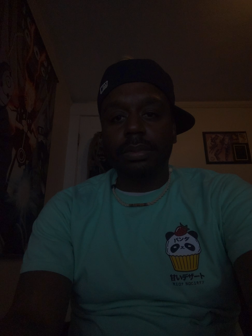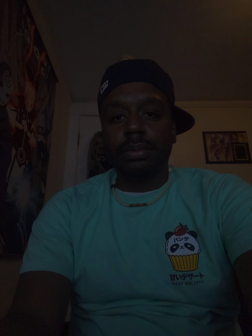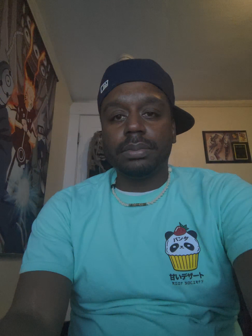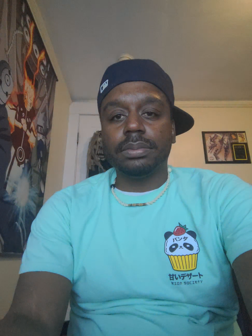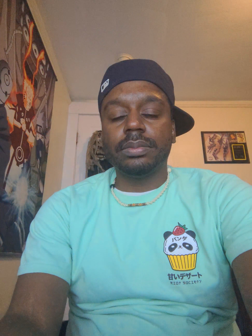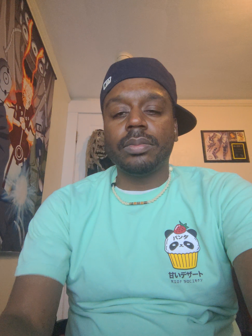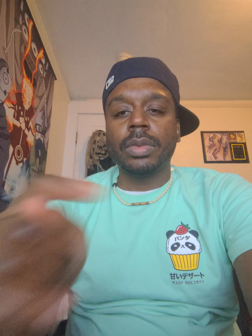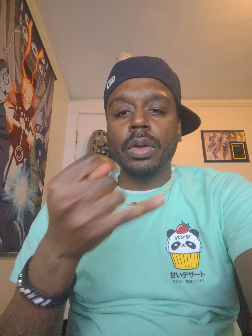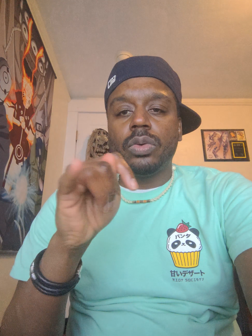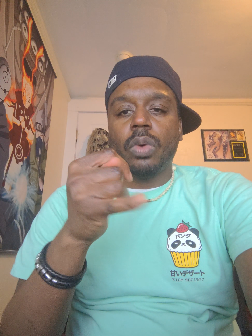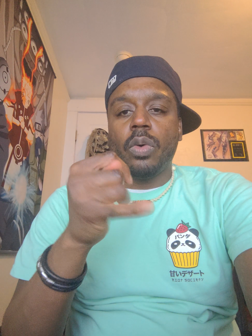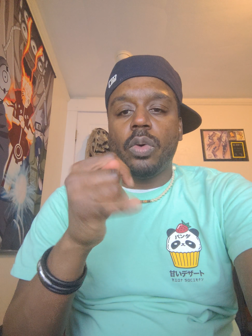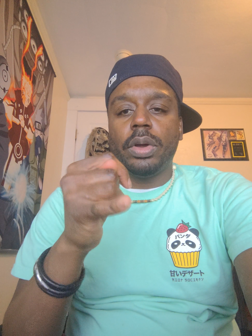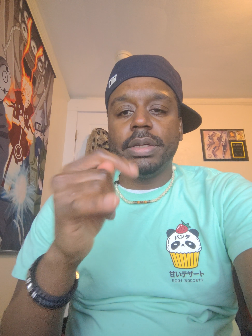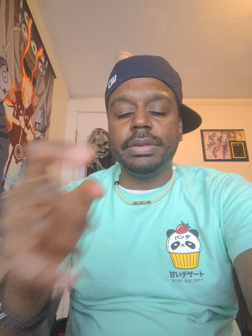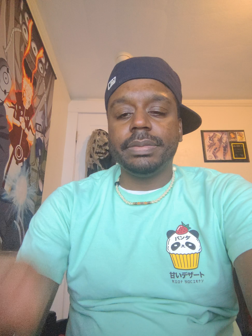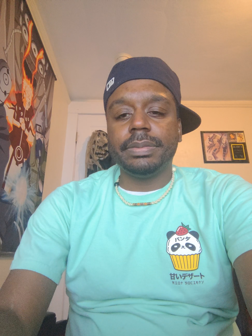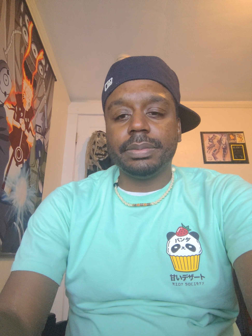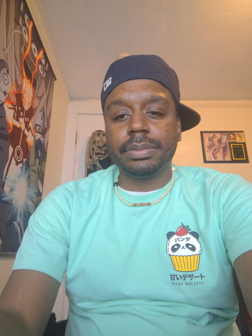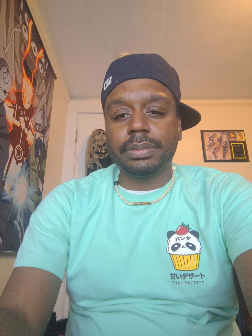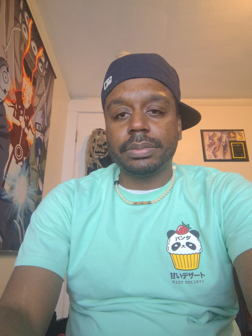toy